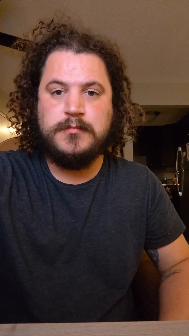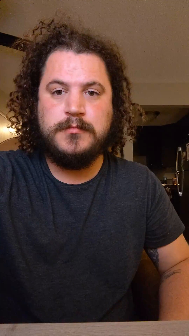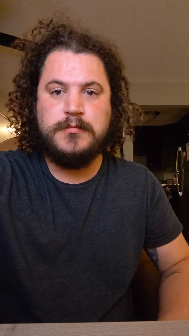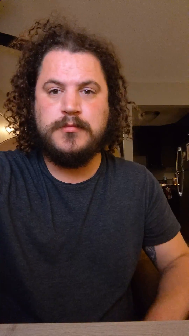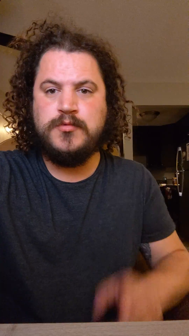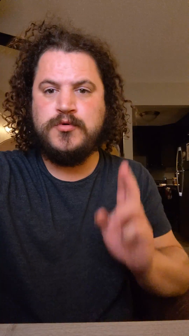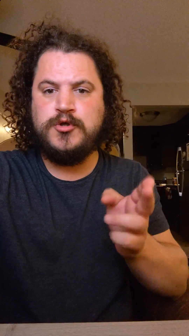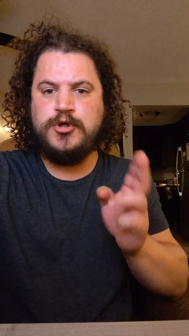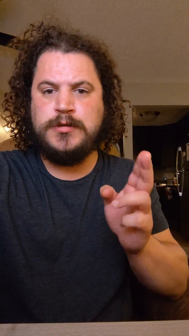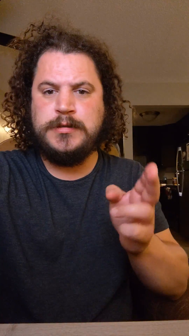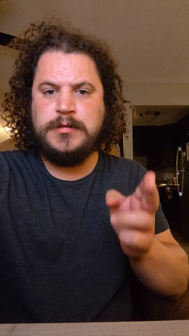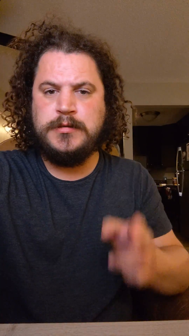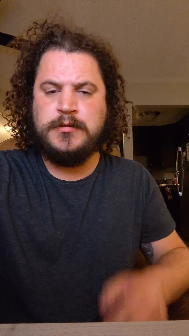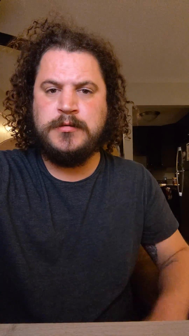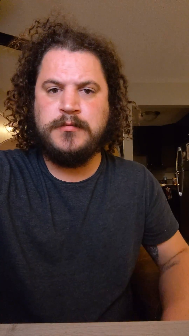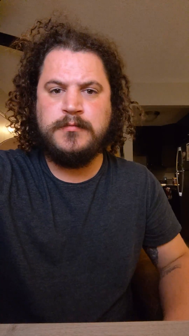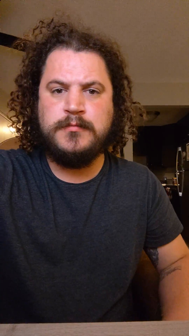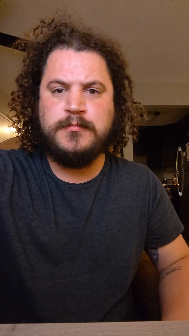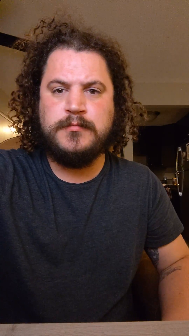hurry